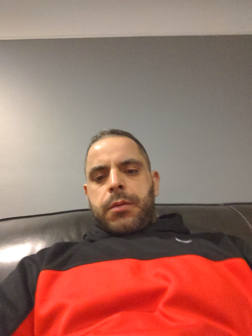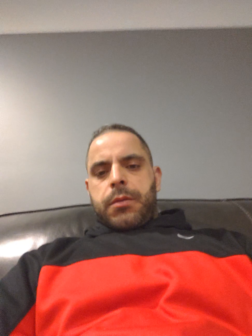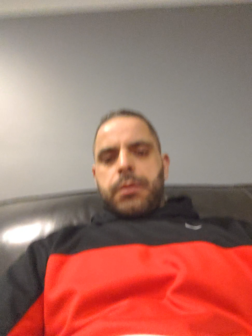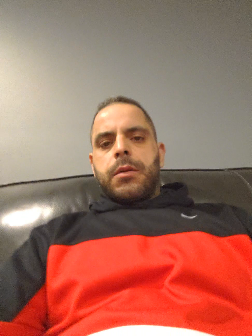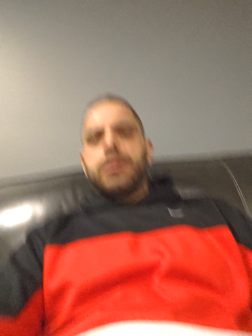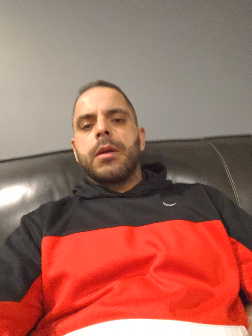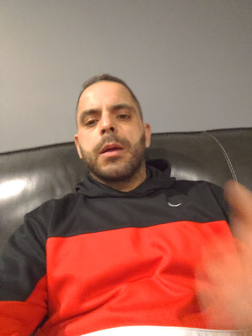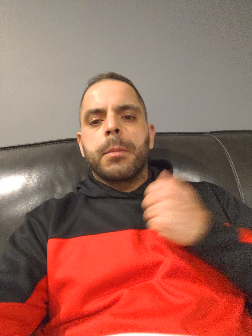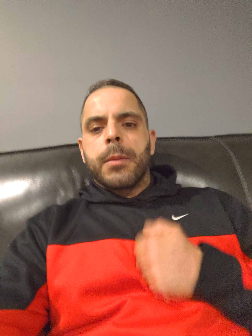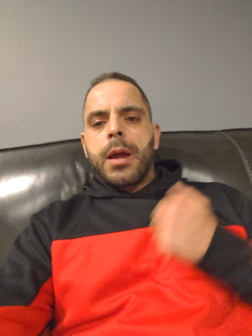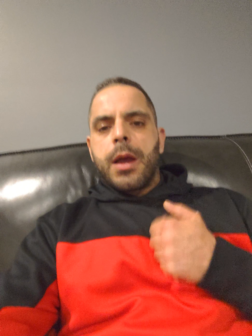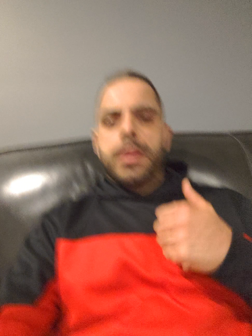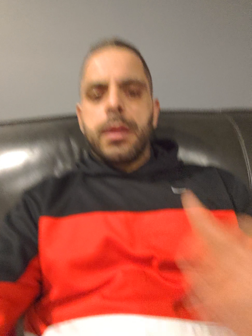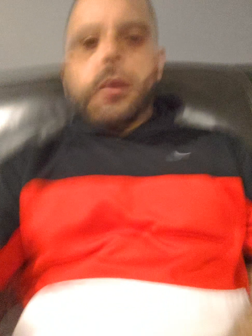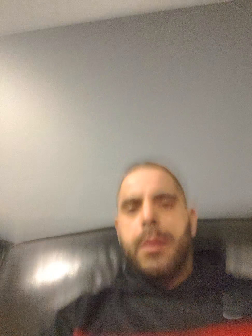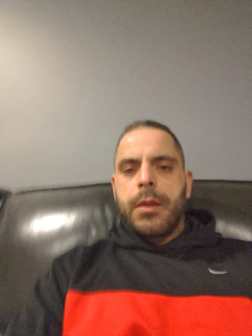bath